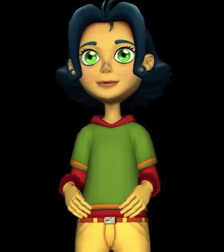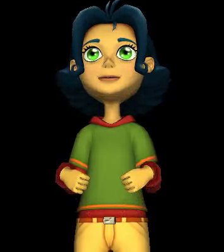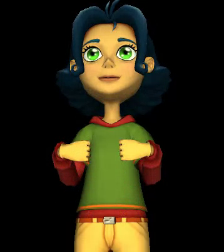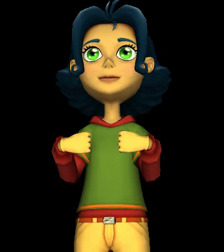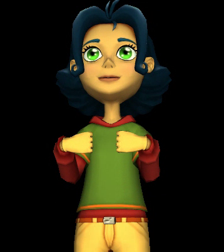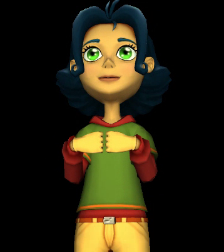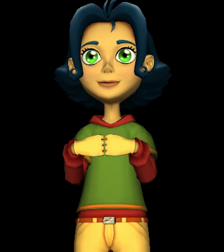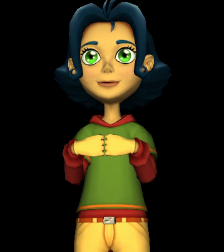حادث